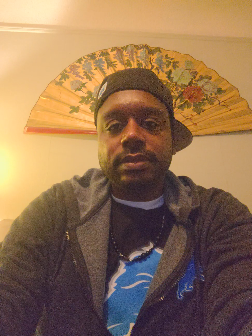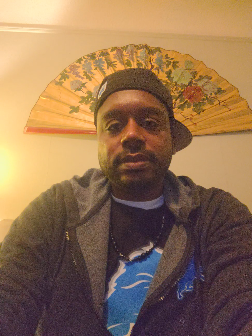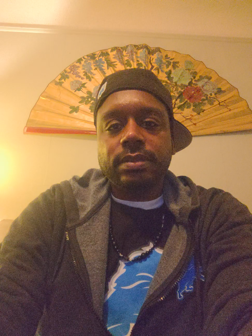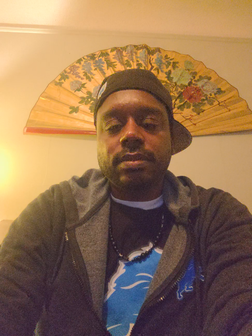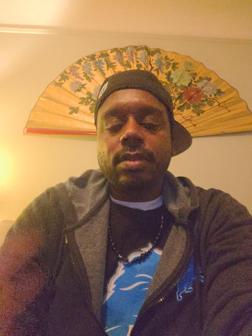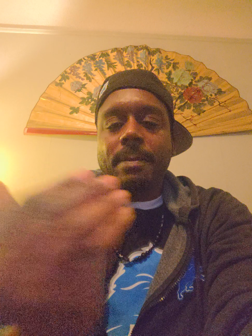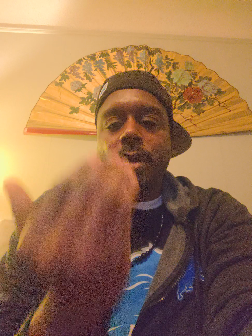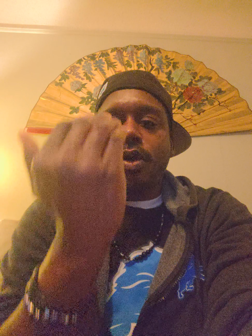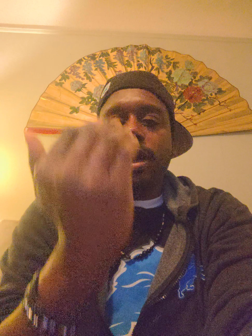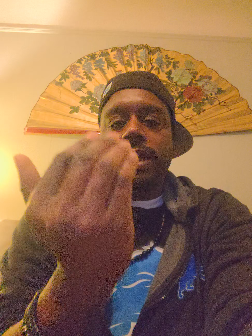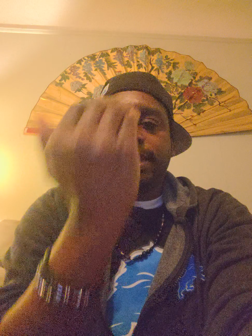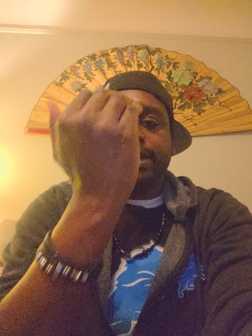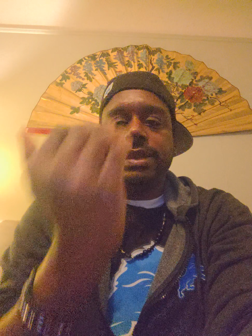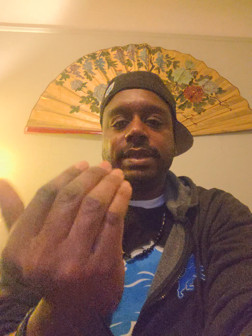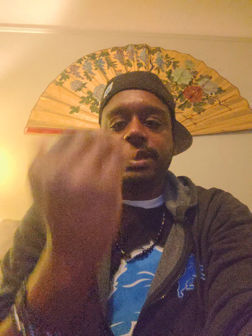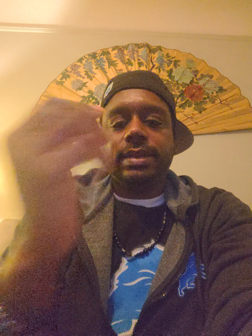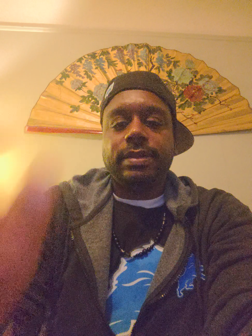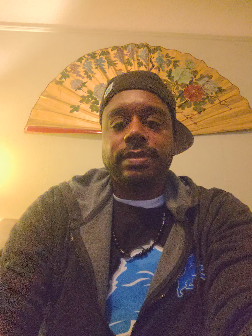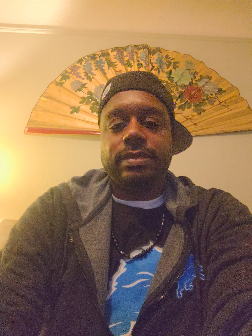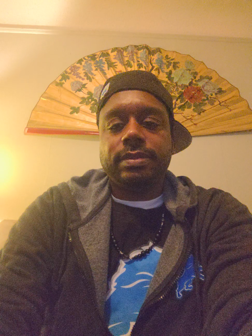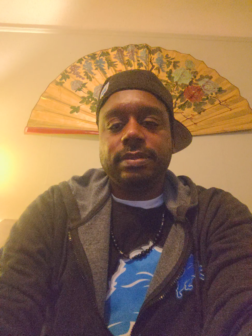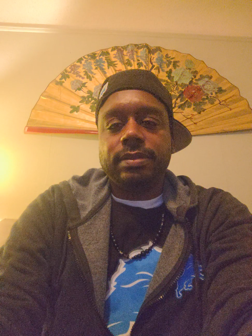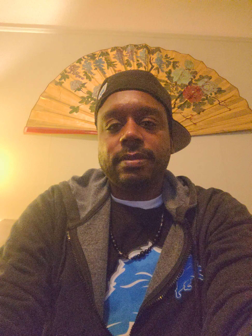morning